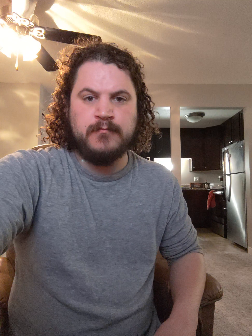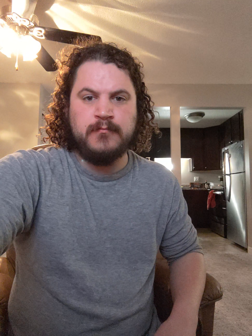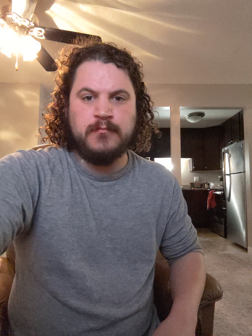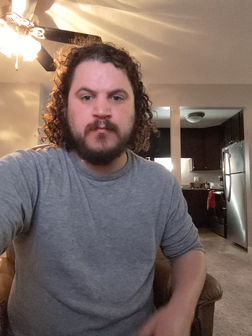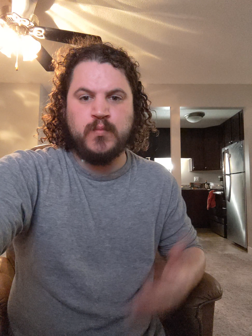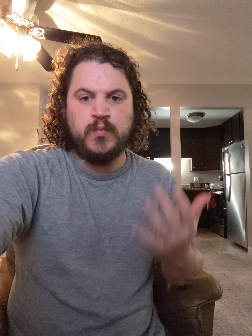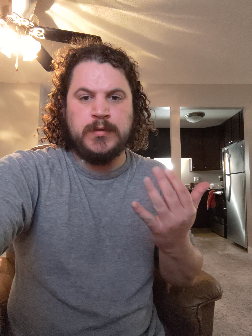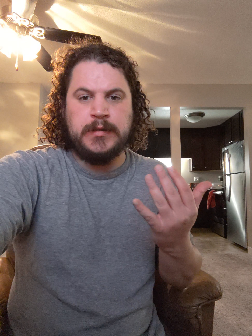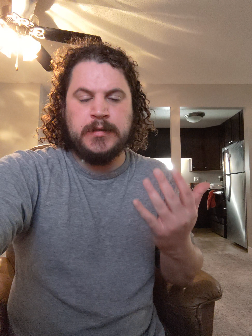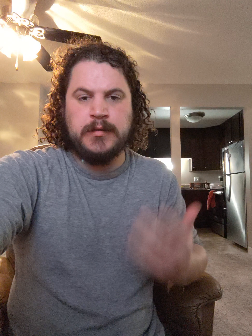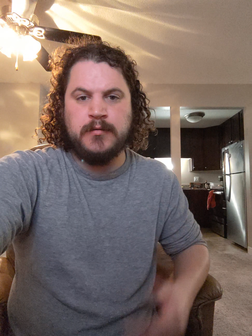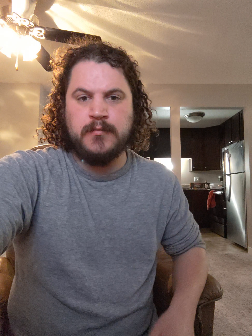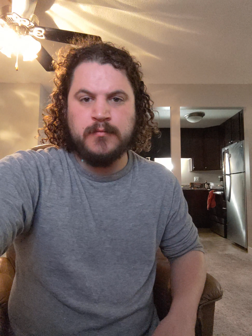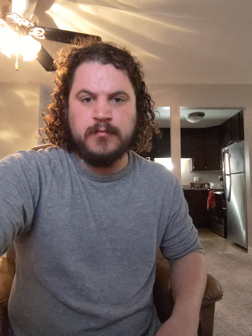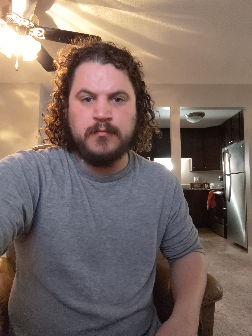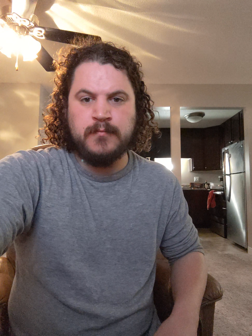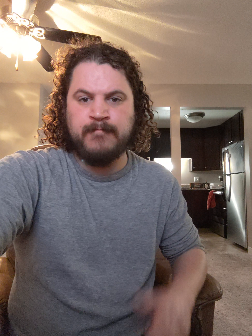wait